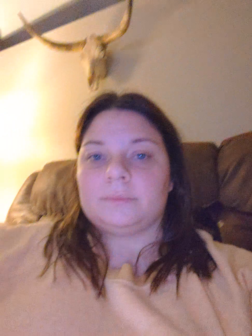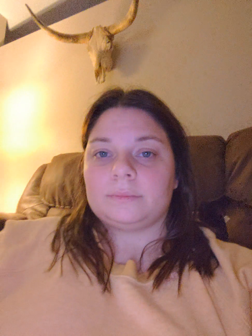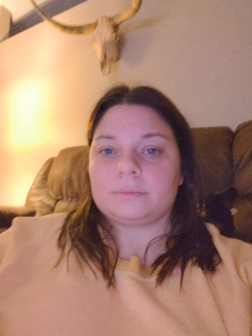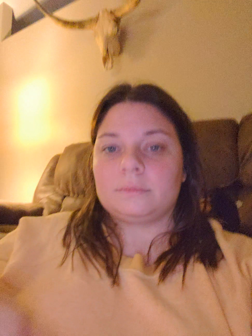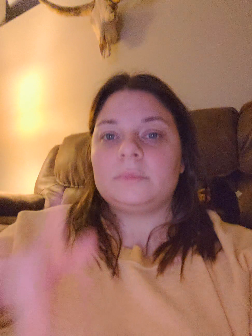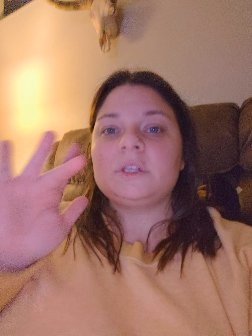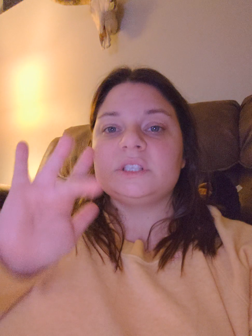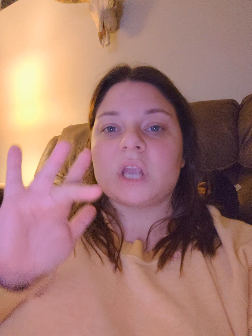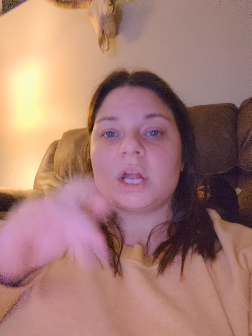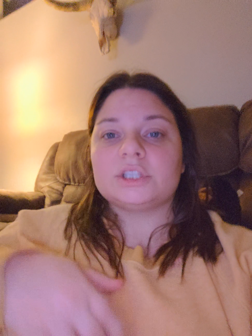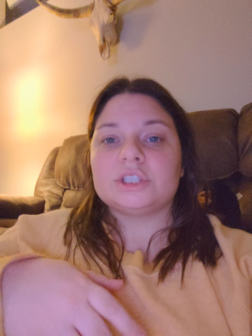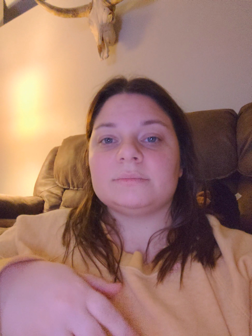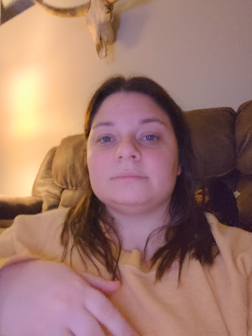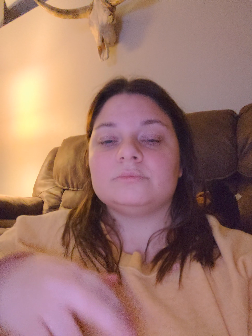touch